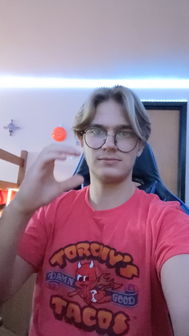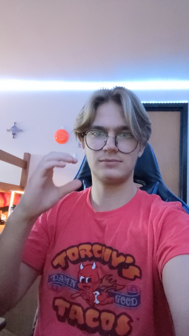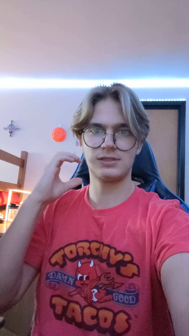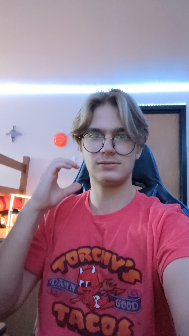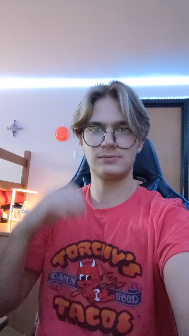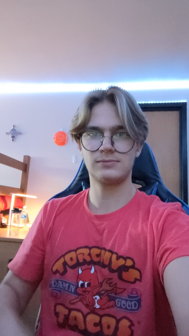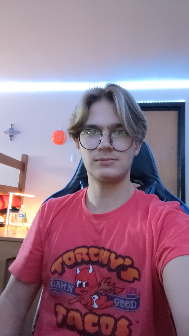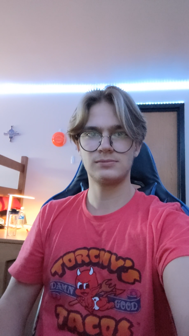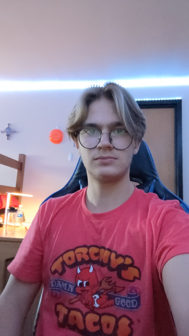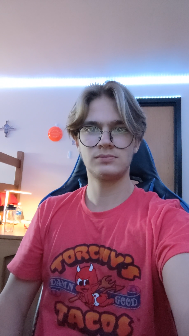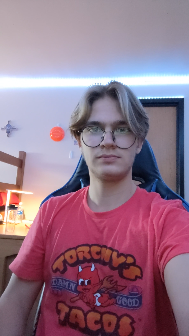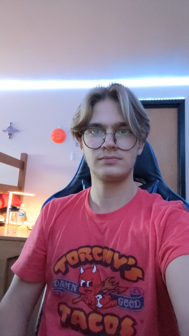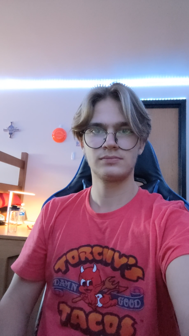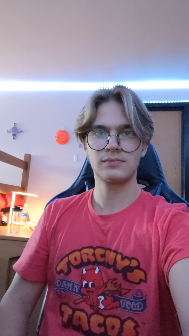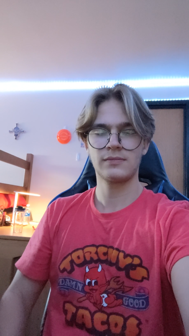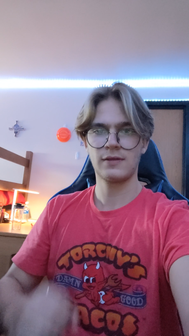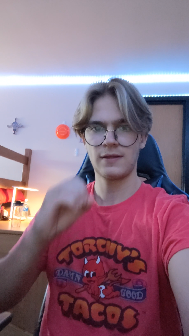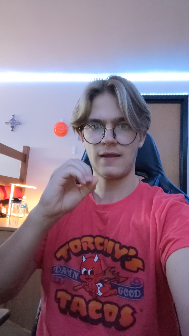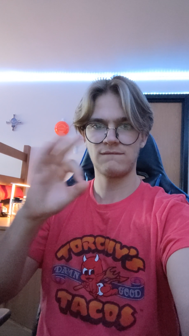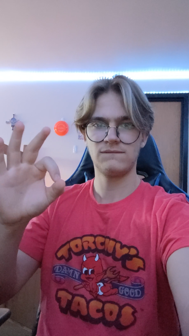off